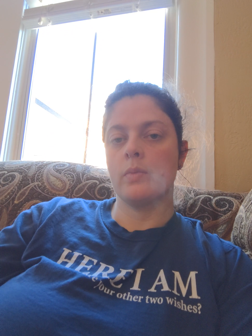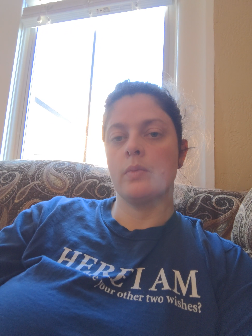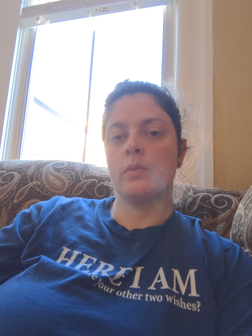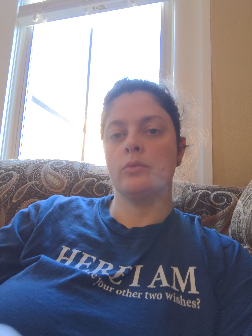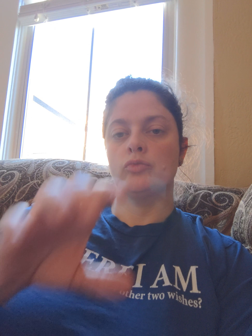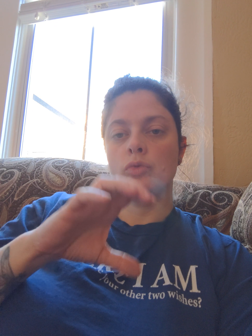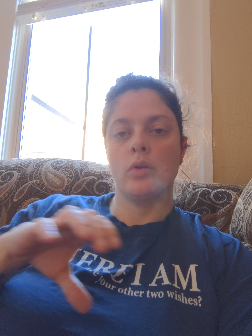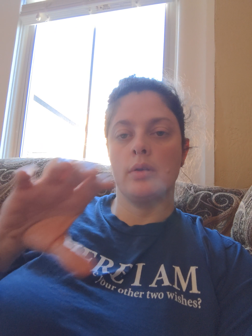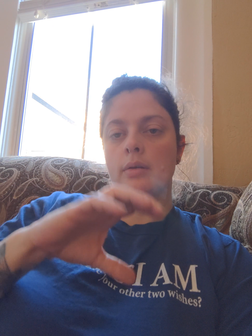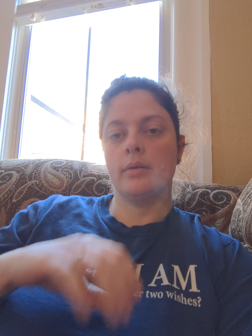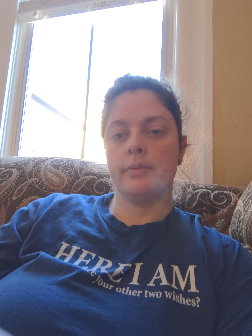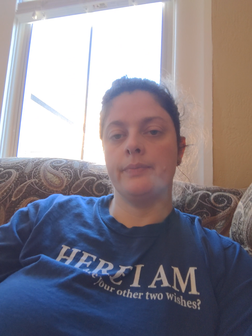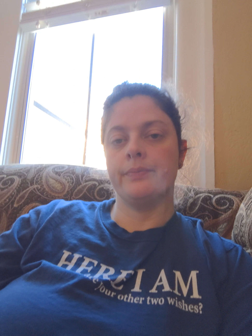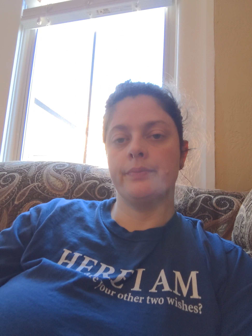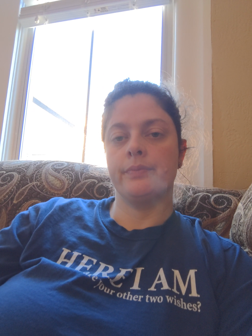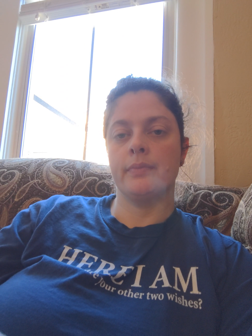chocolate